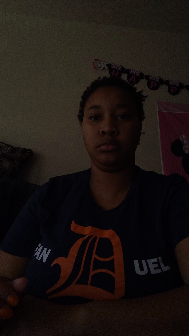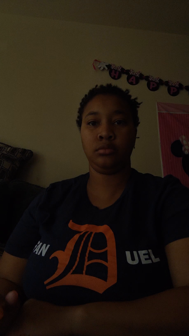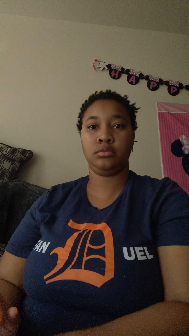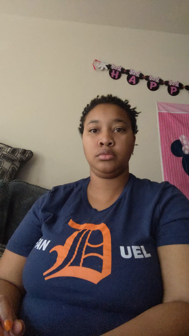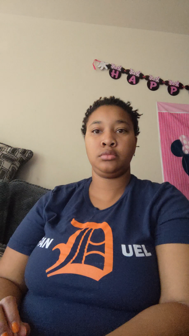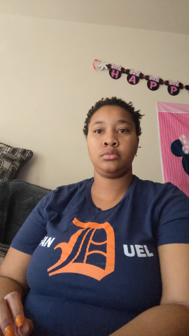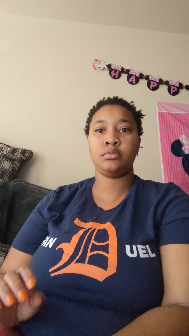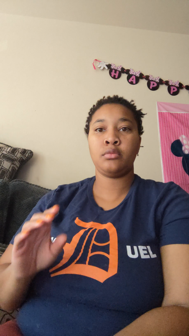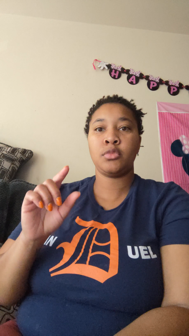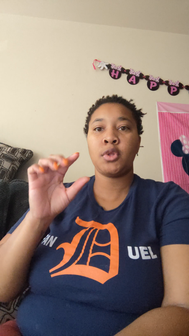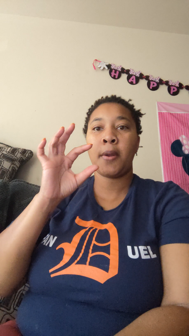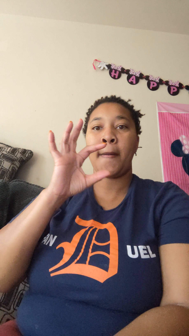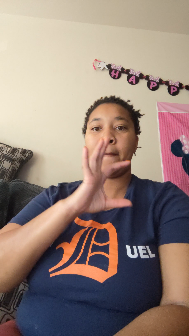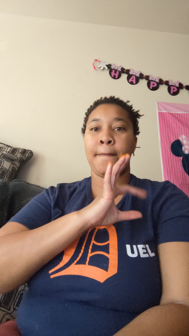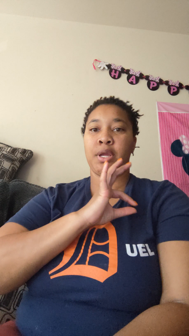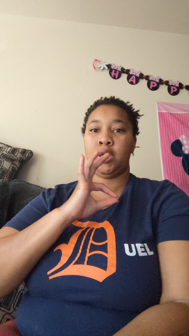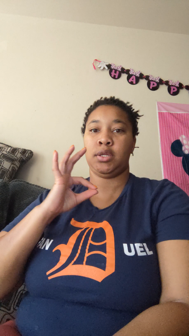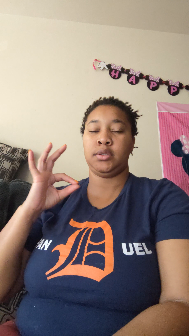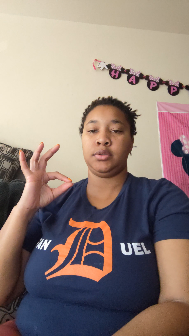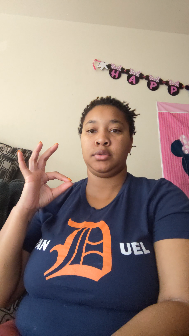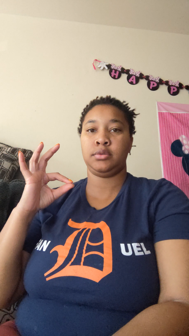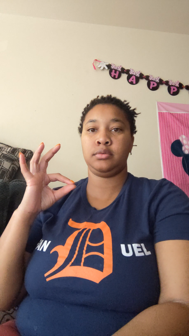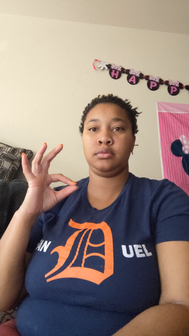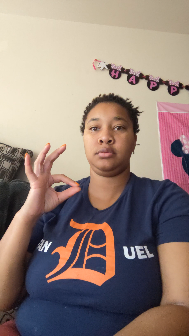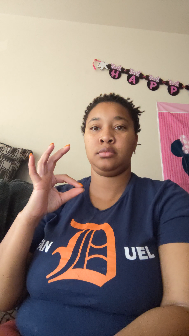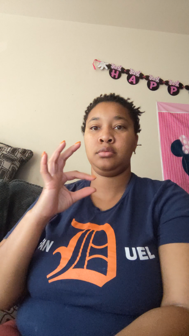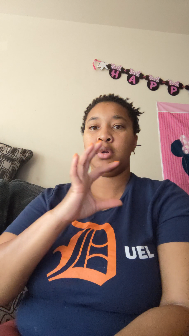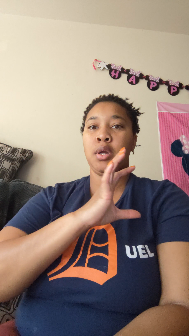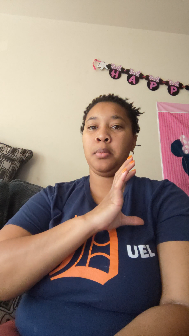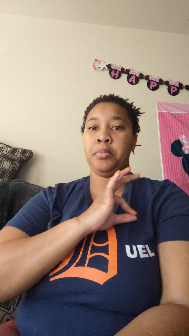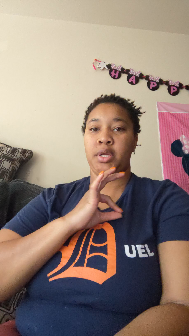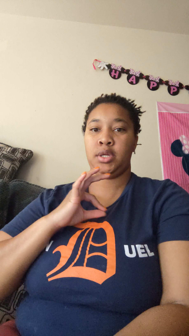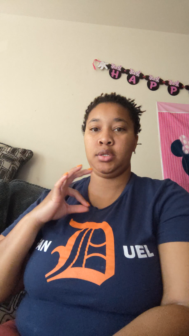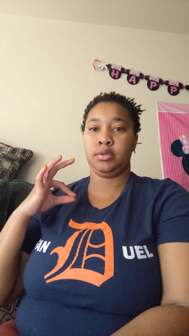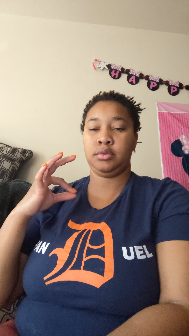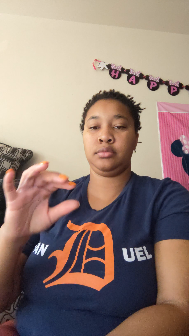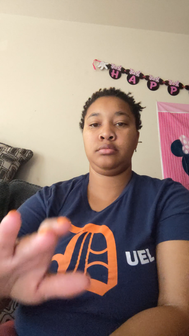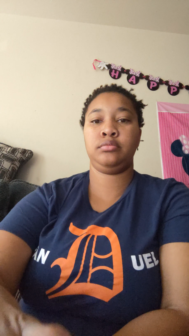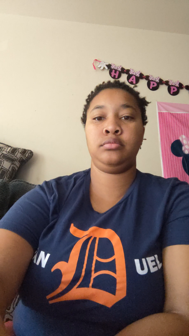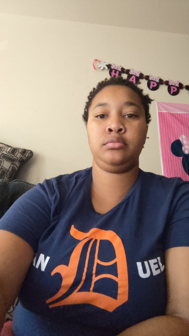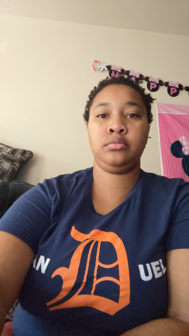beads